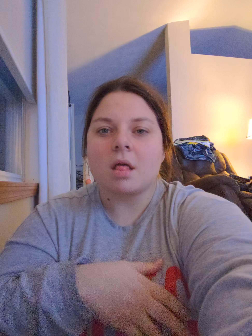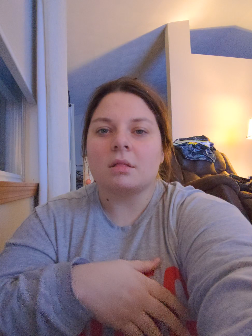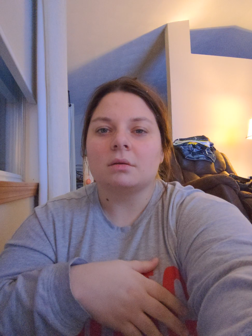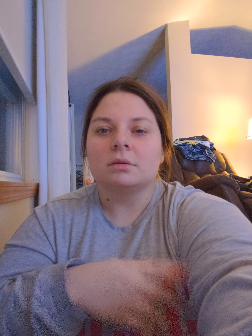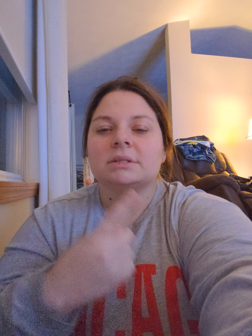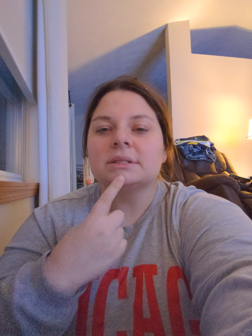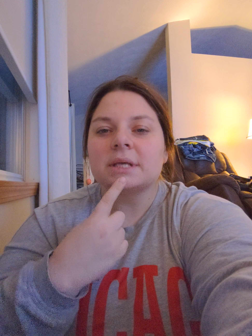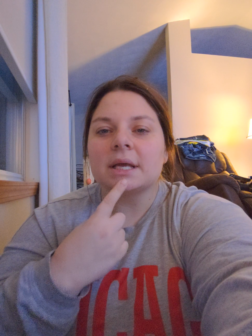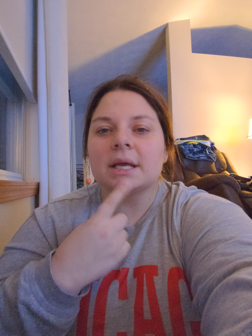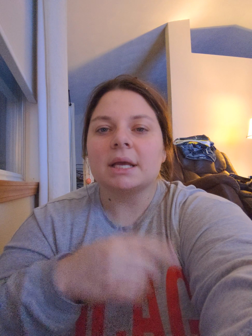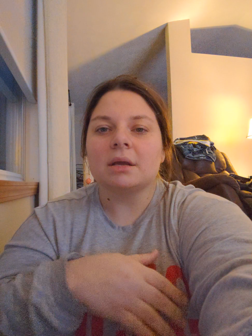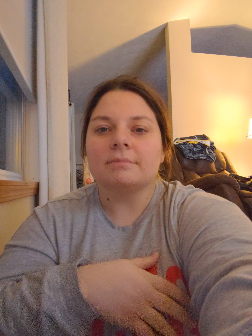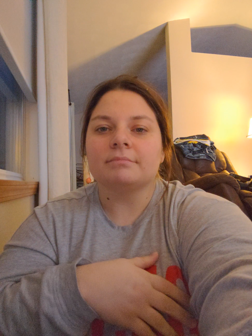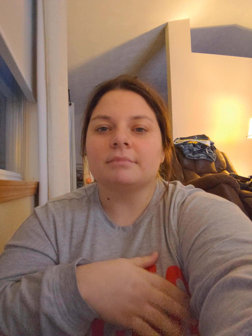say